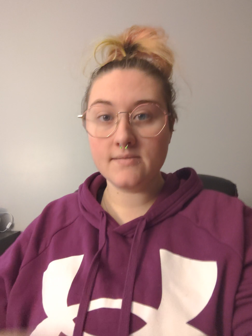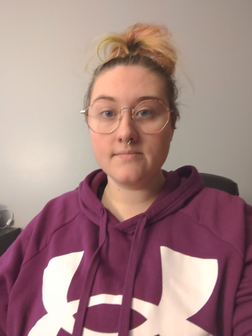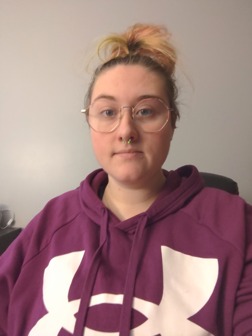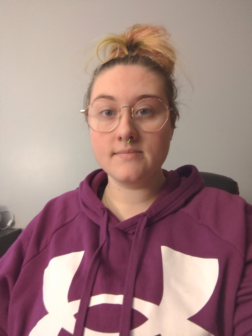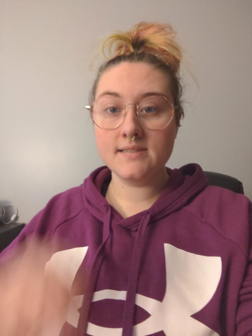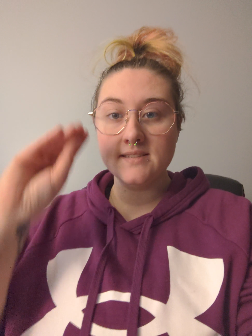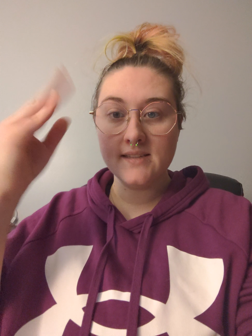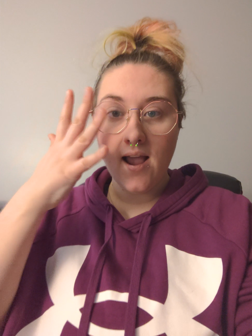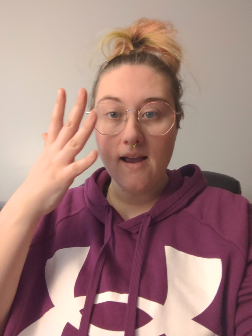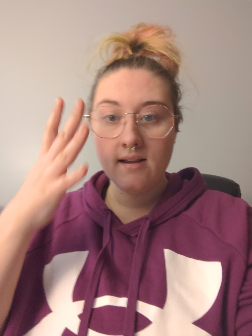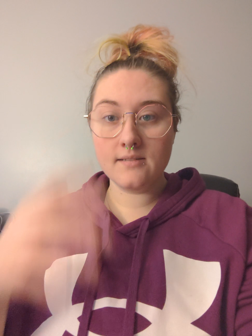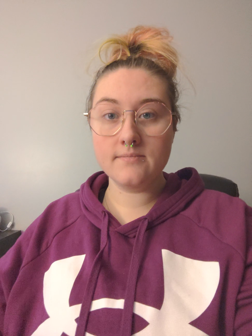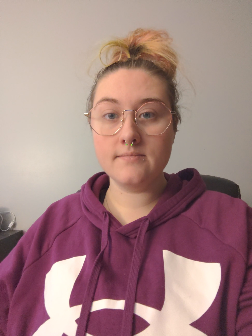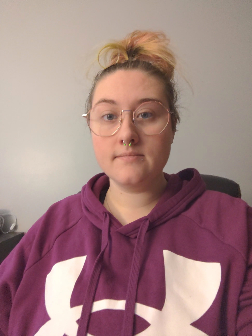sun